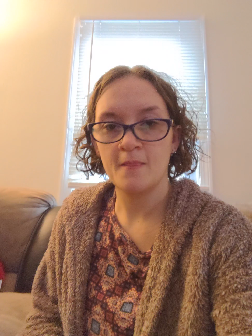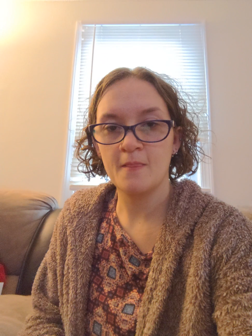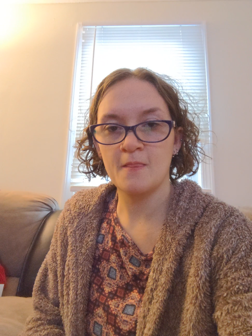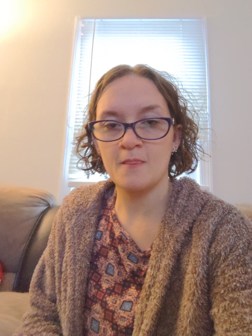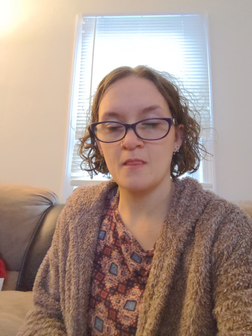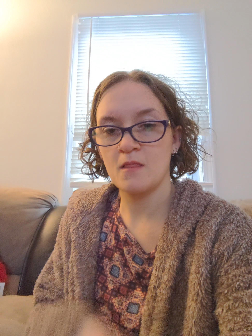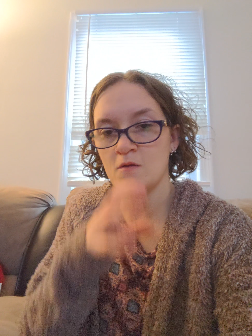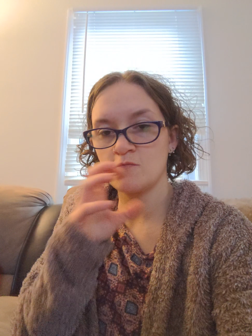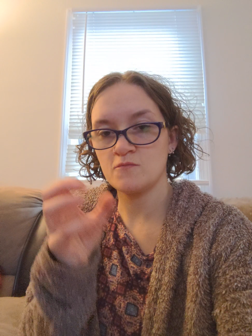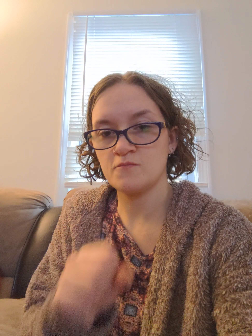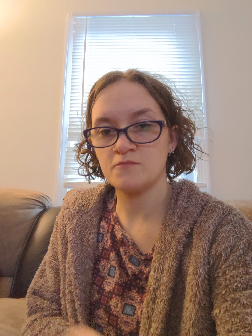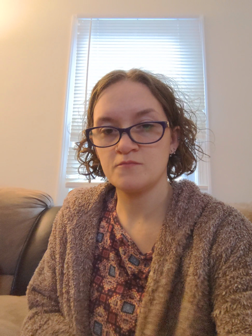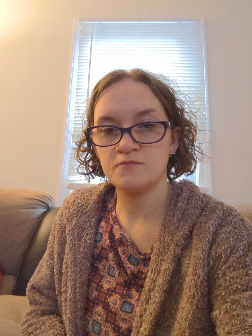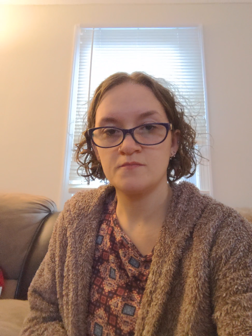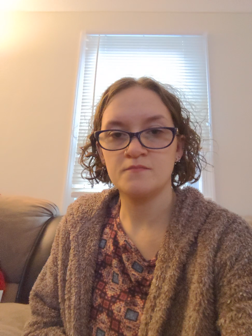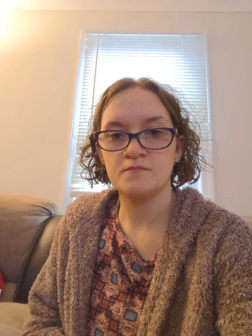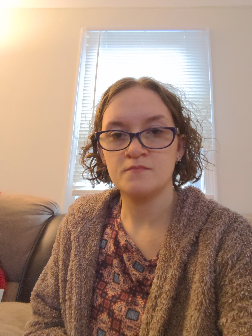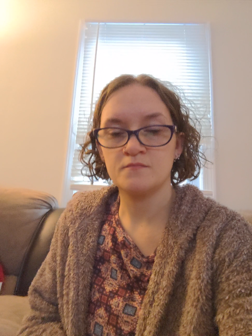old